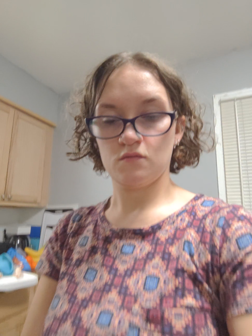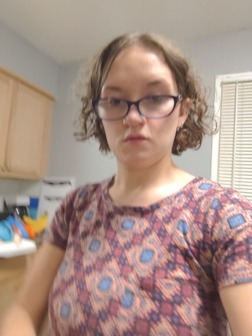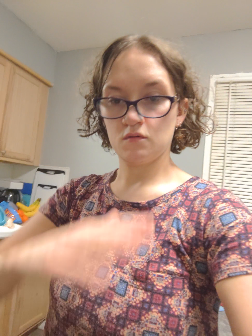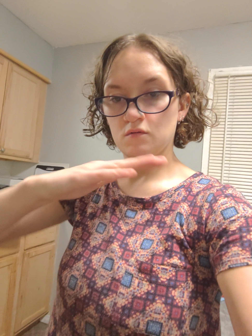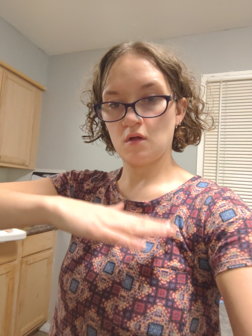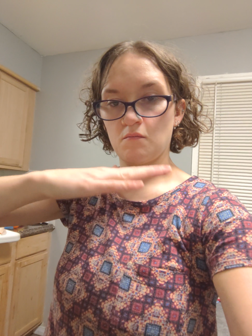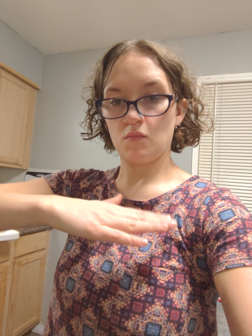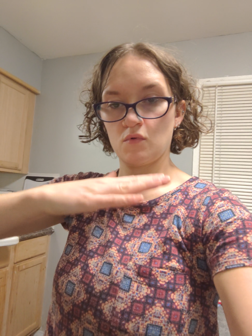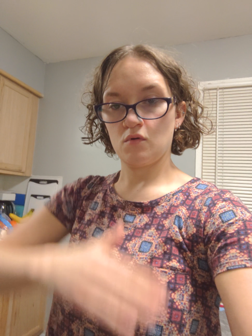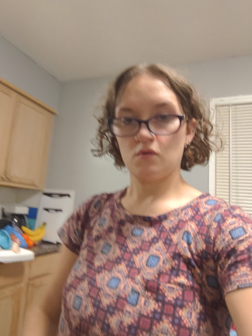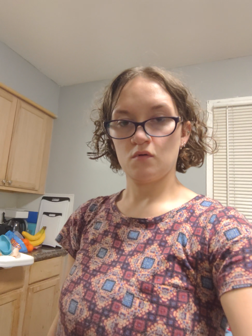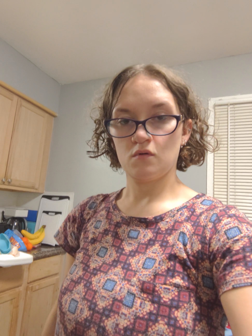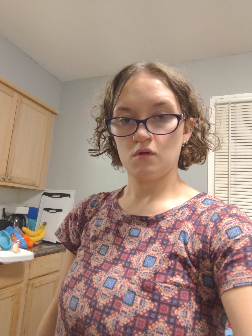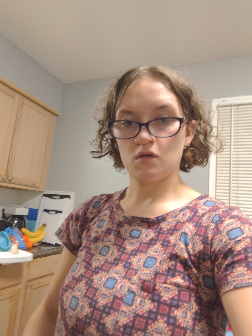table